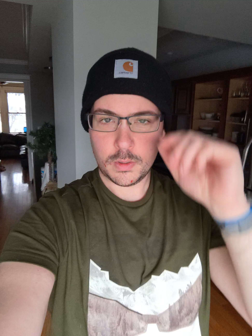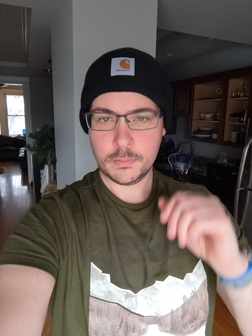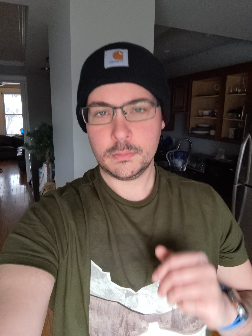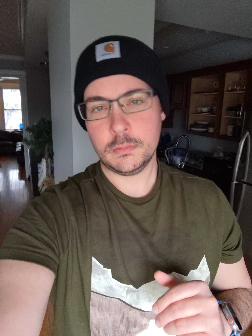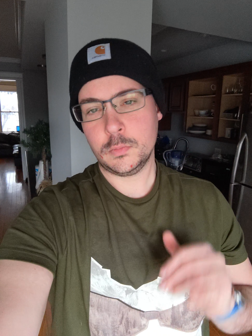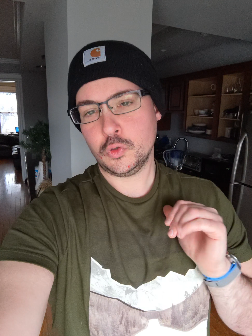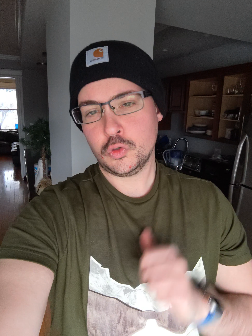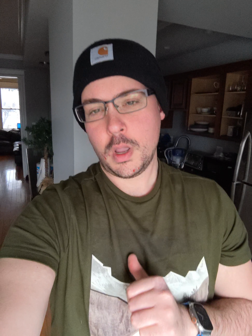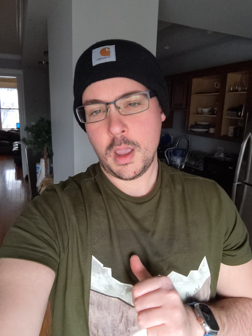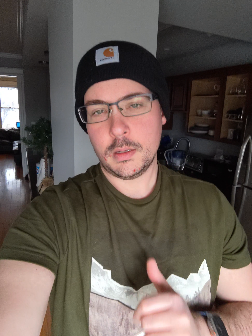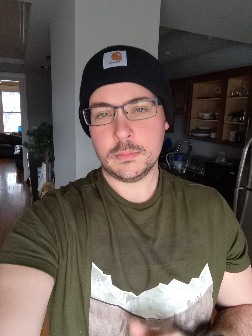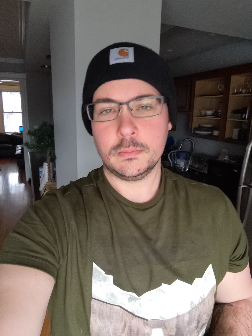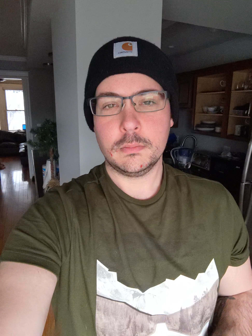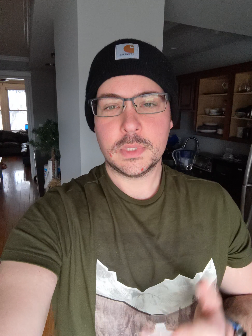jacket